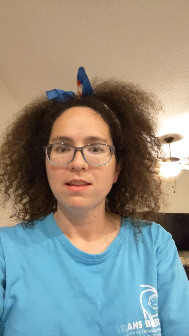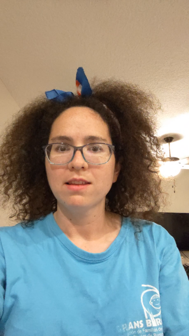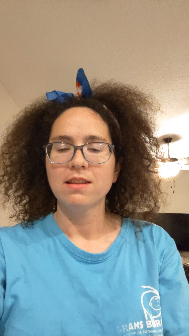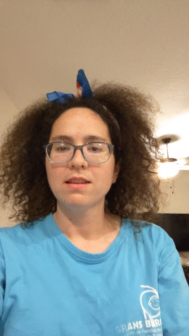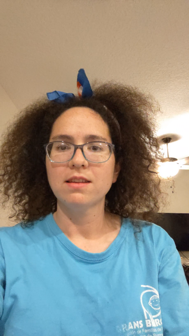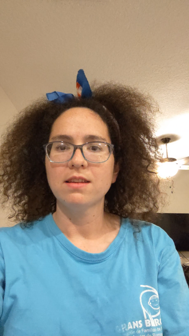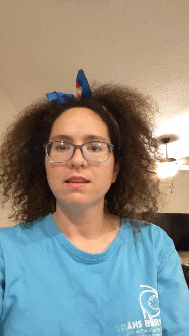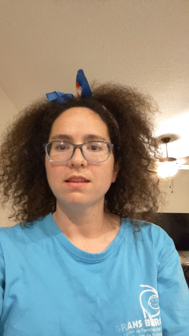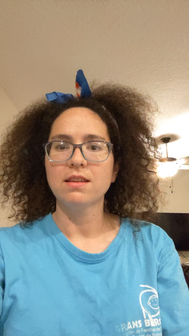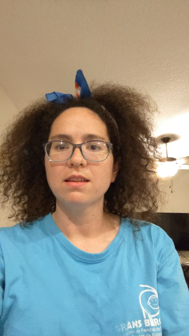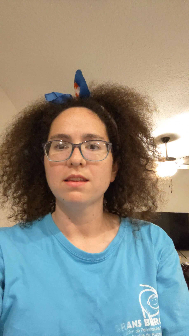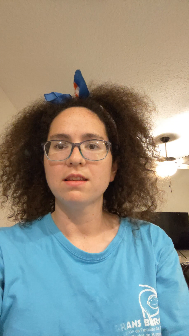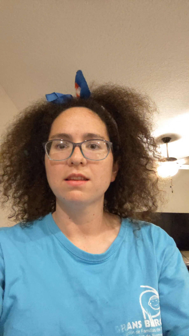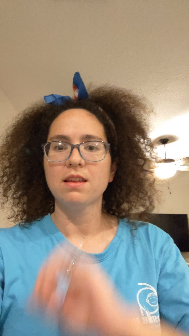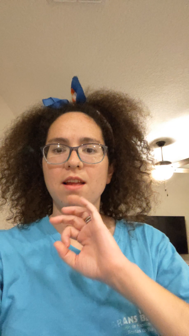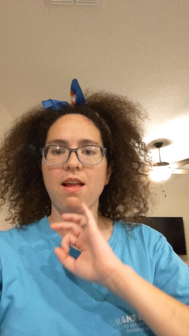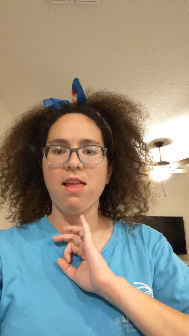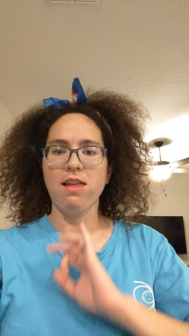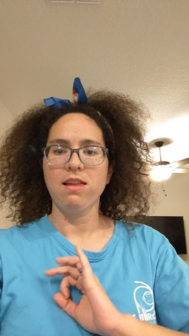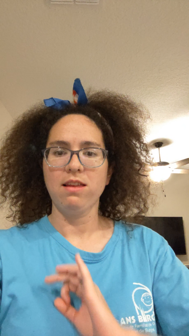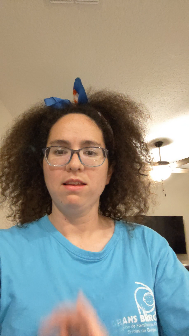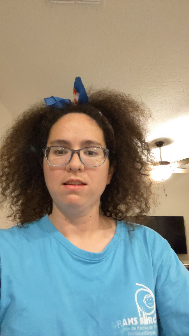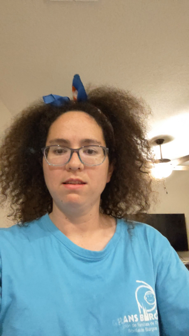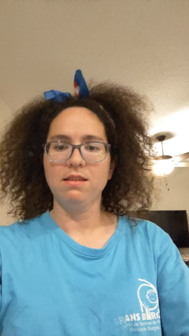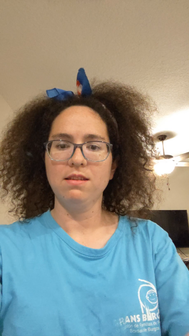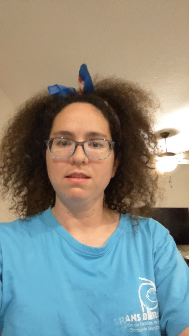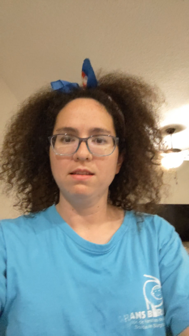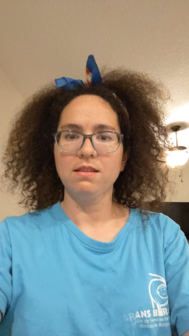button